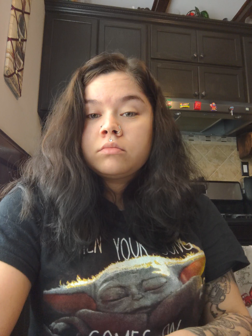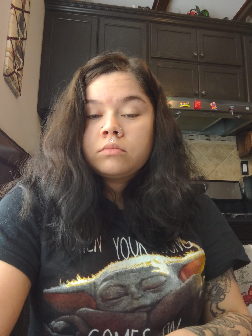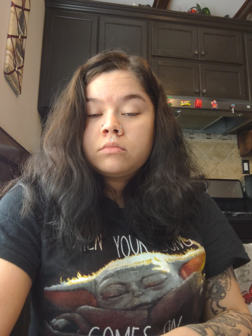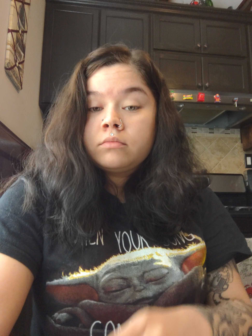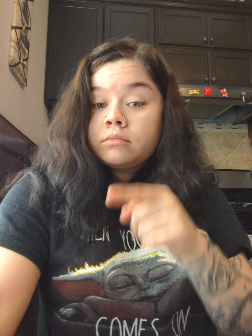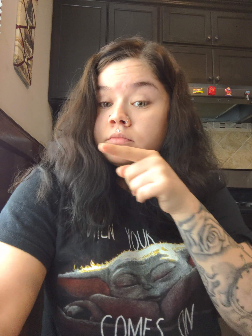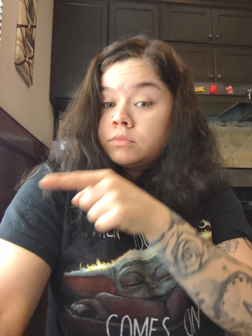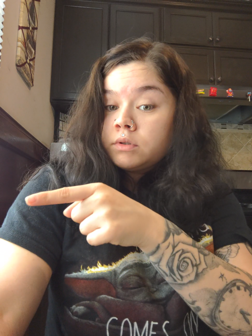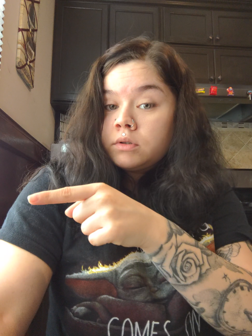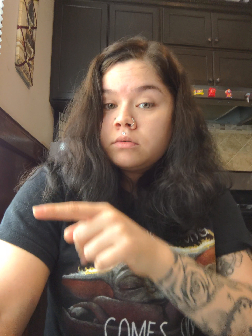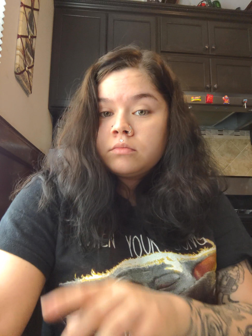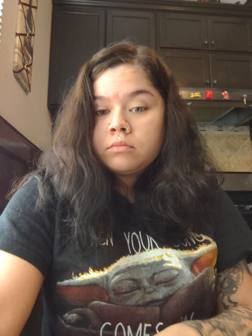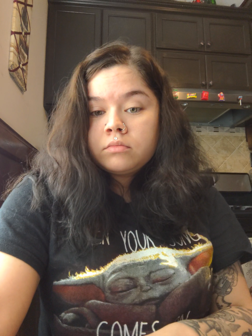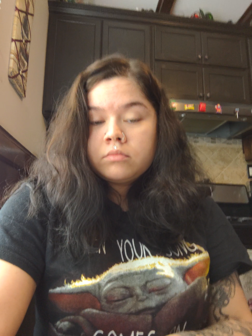he/she/it